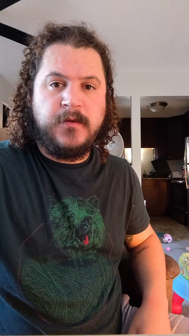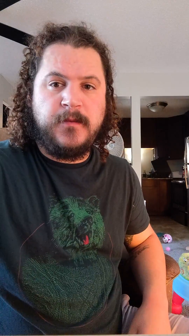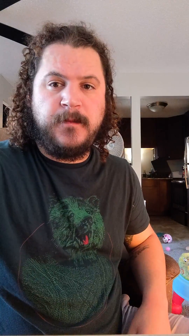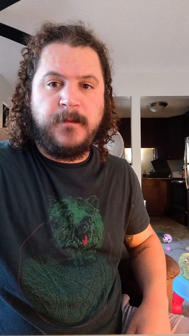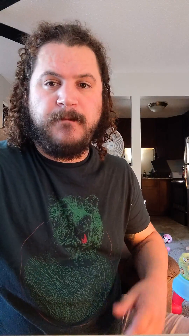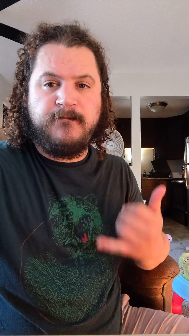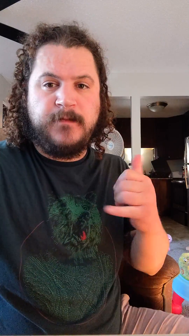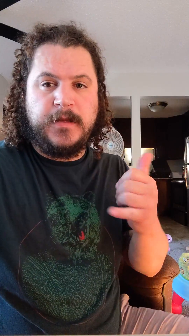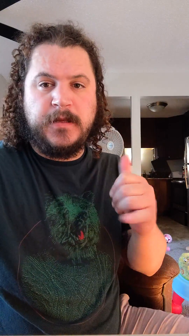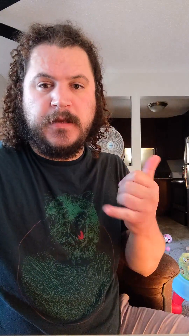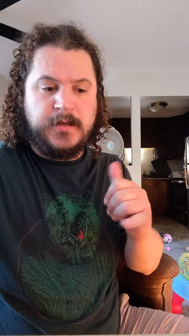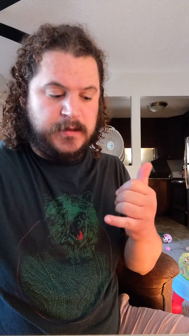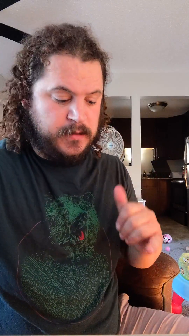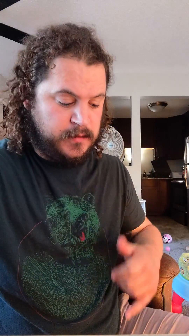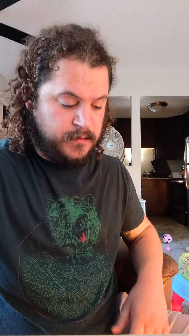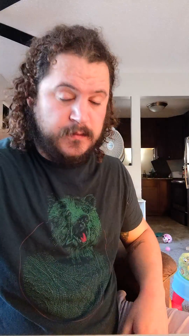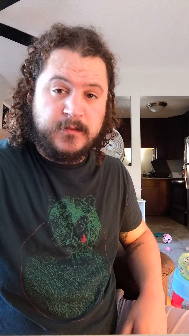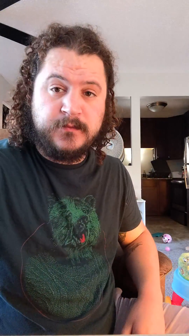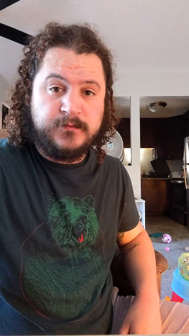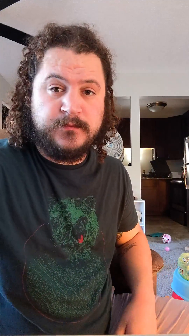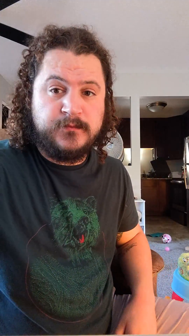play